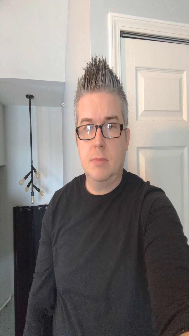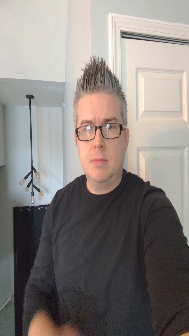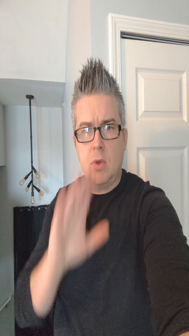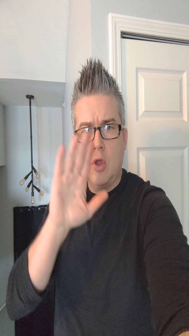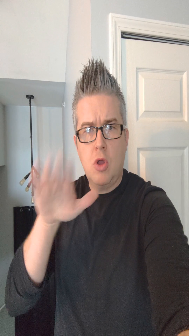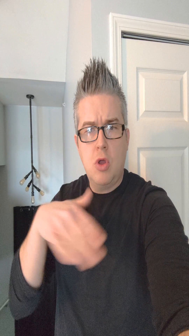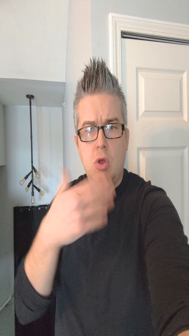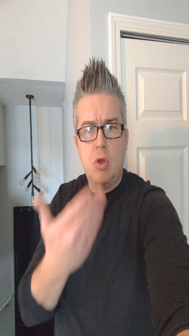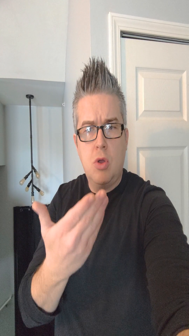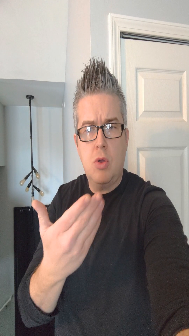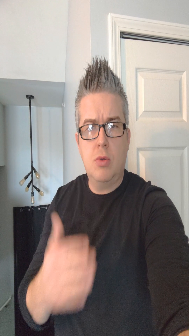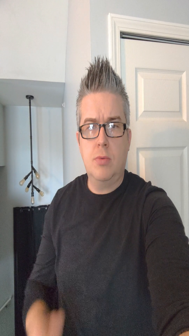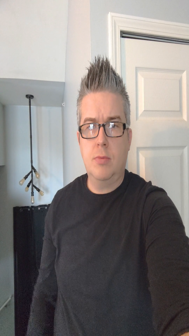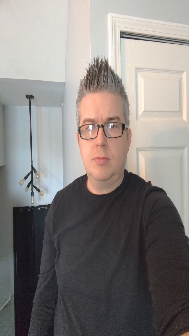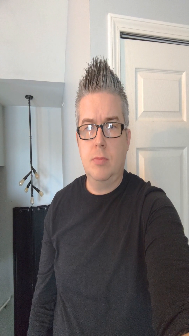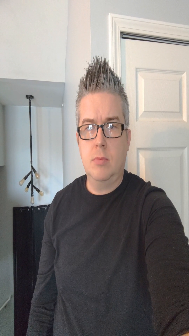all